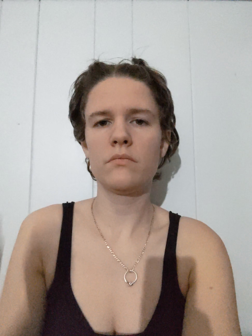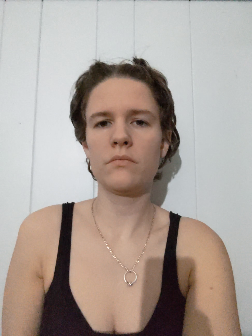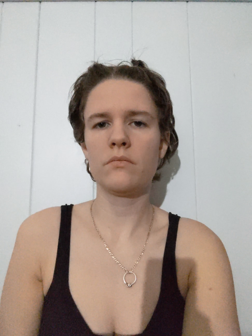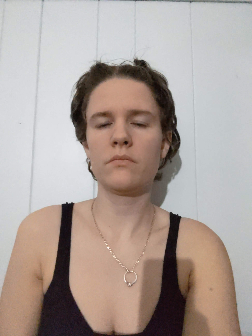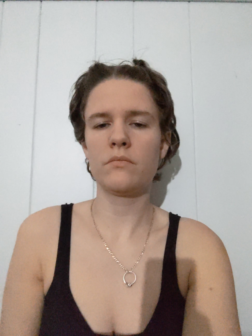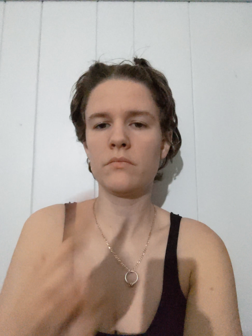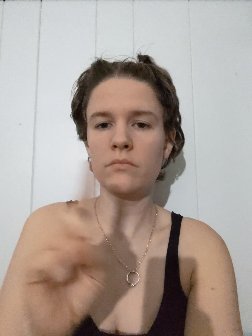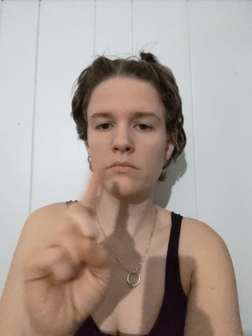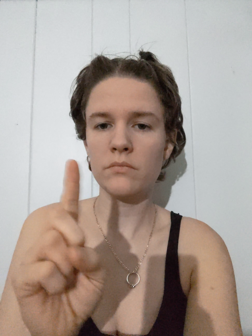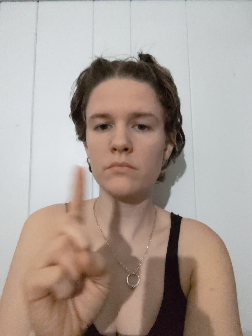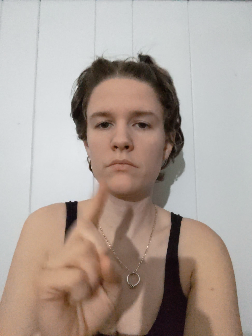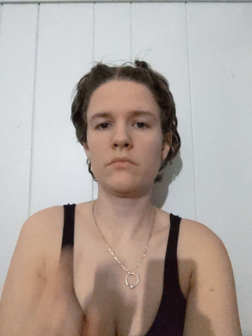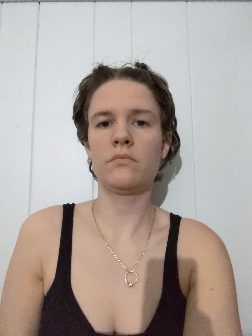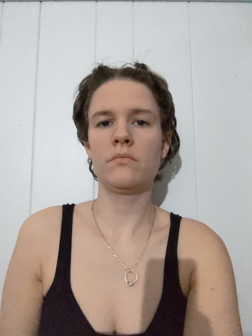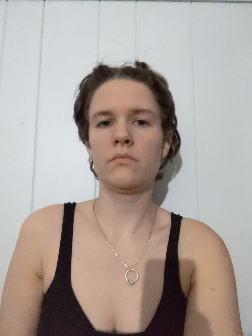where